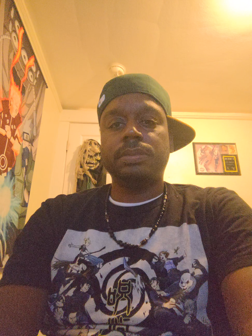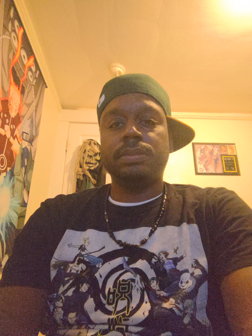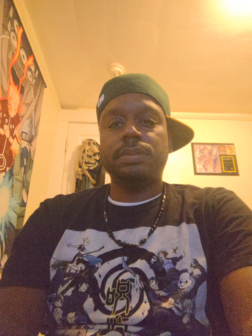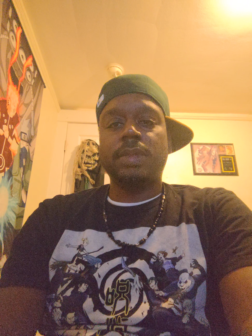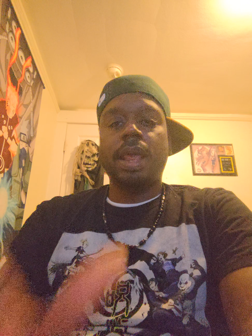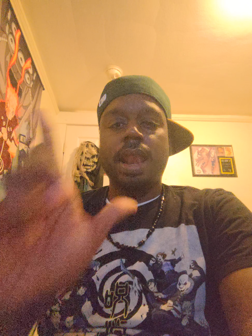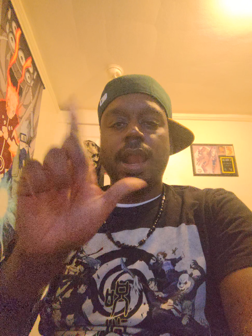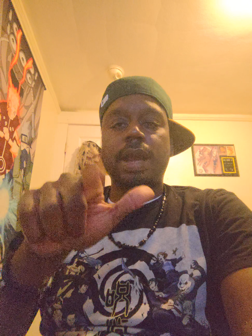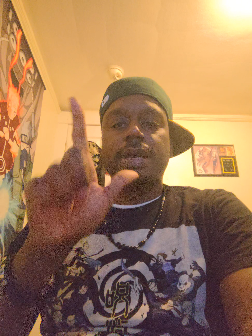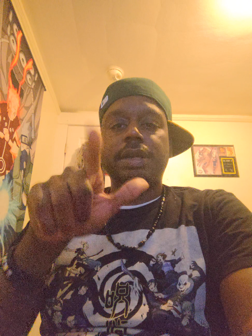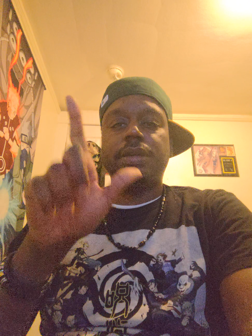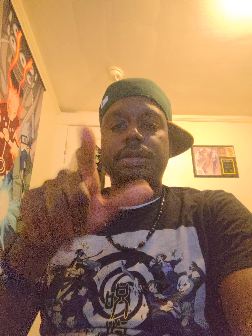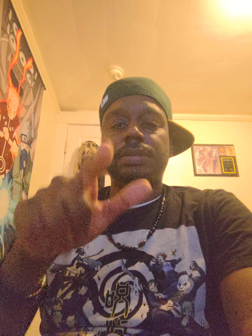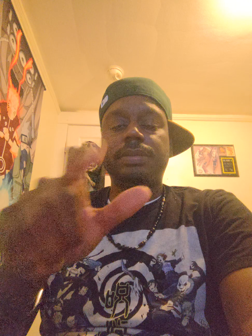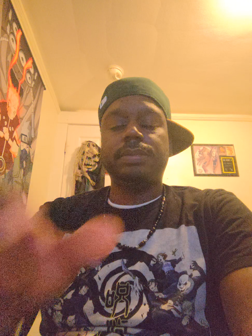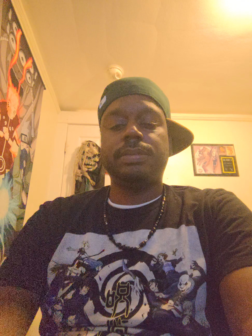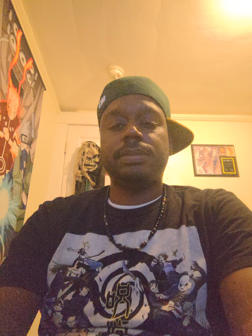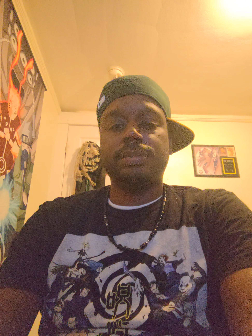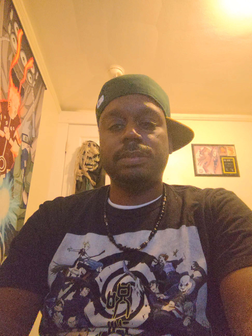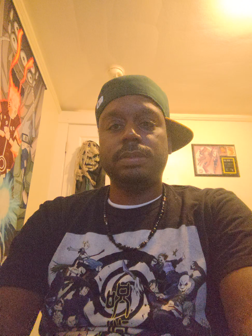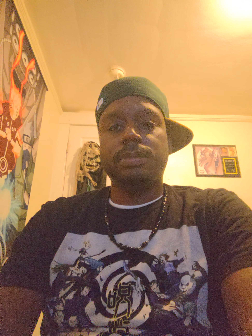later